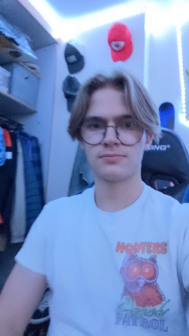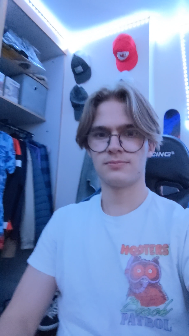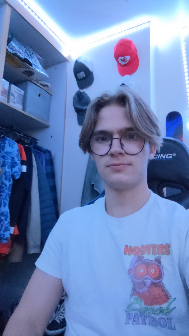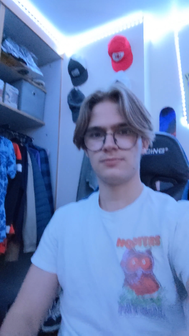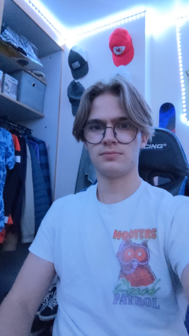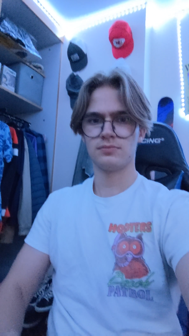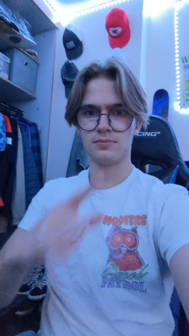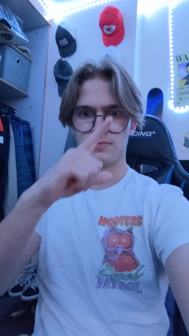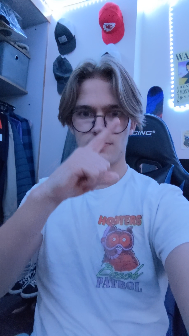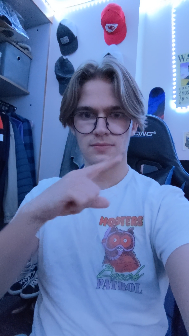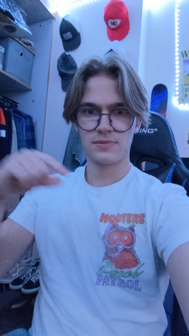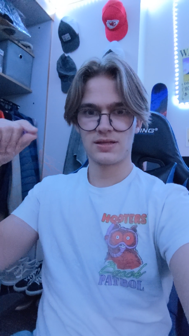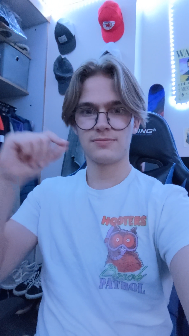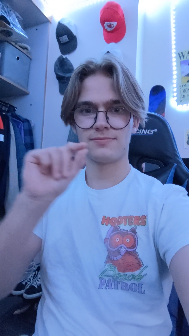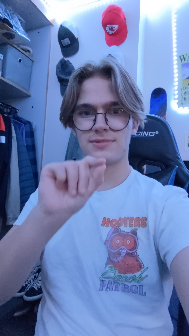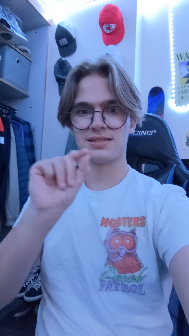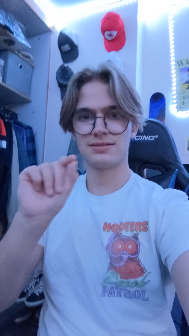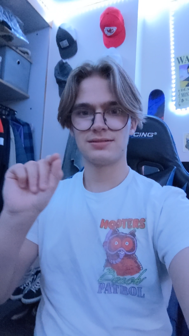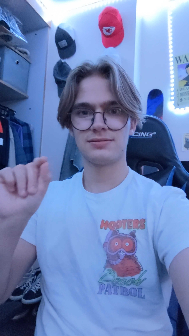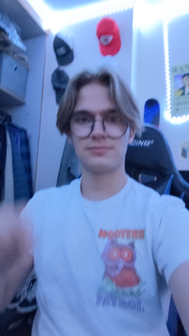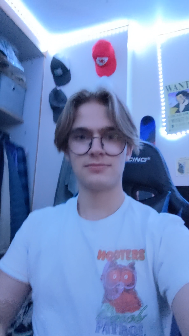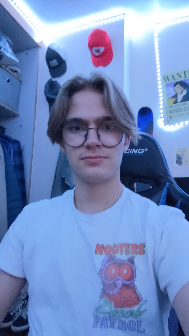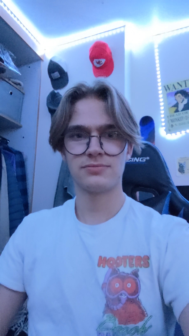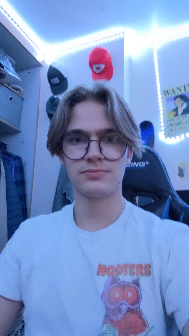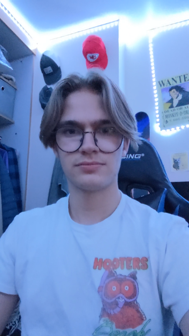peas